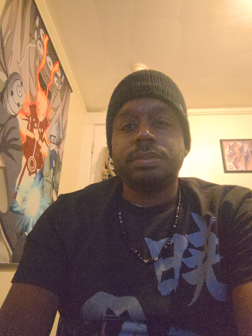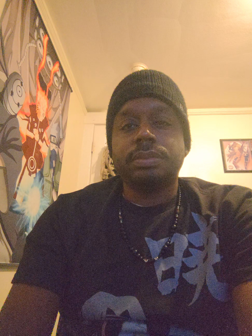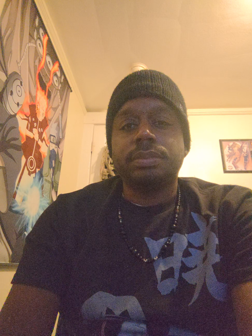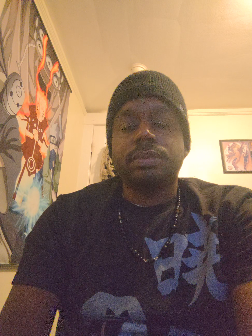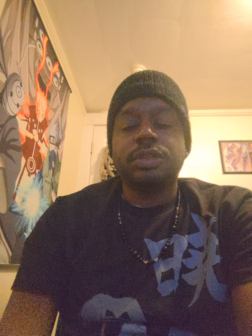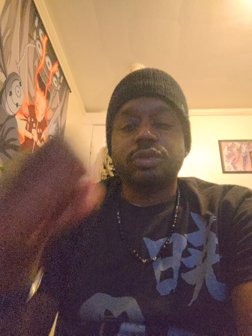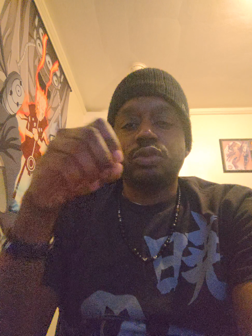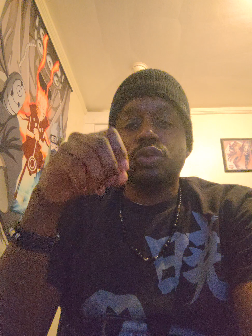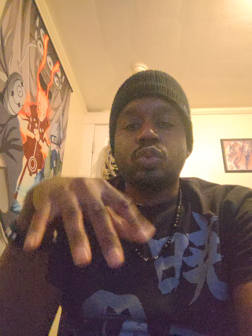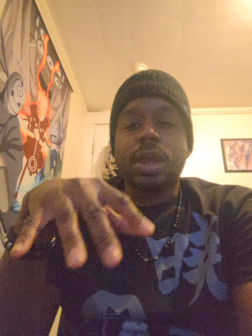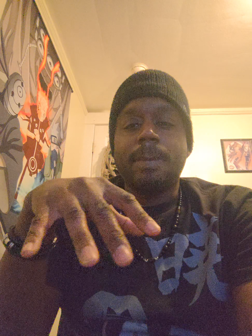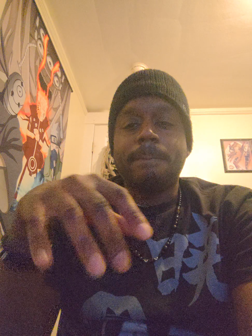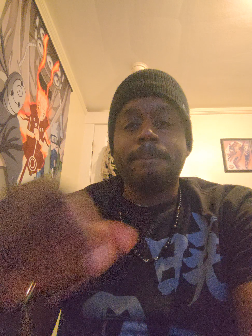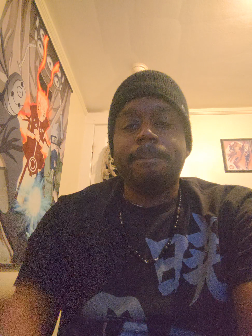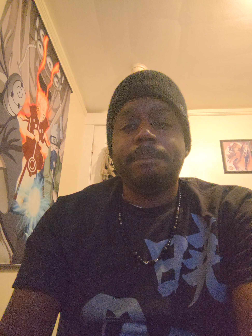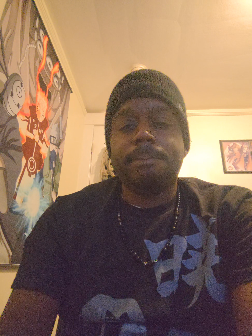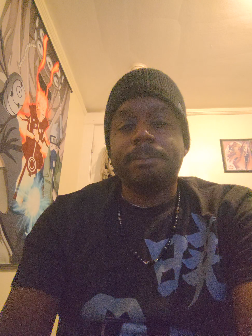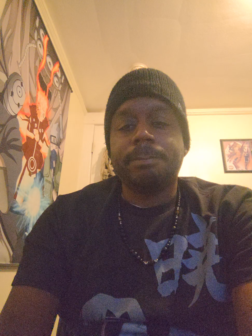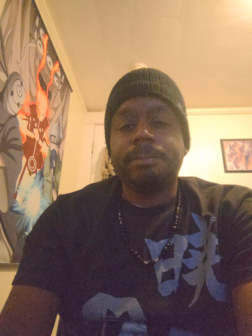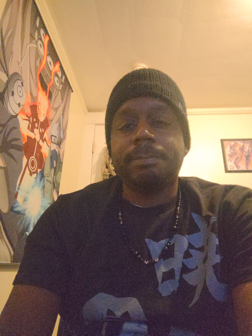drop